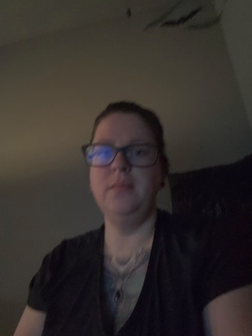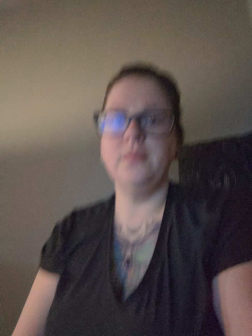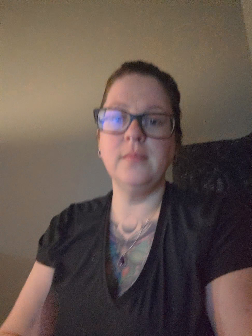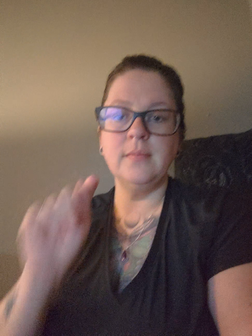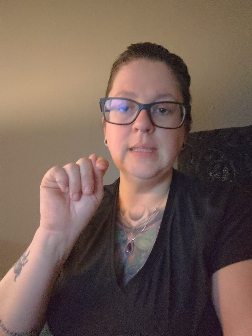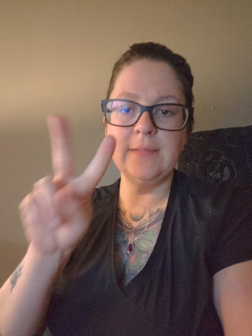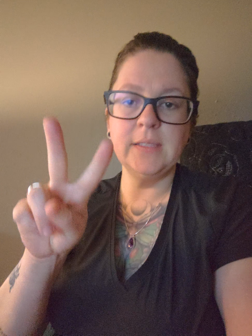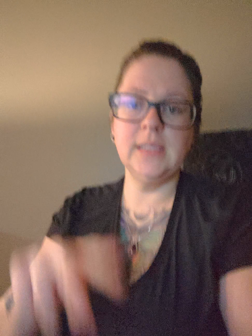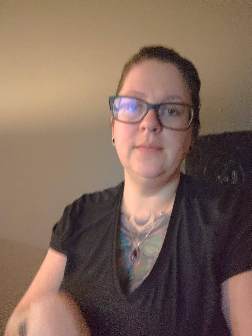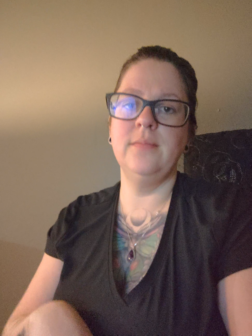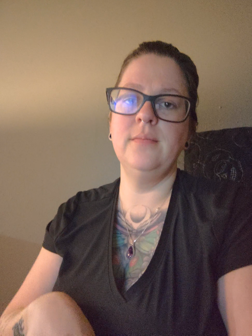TV